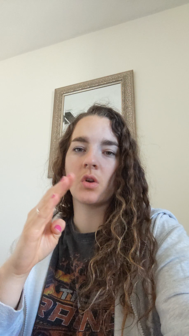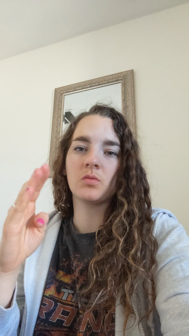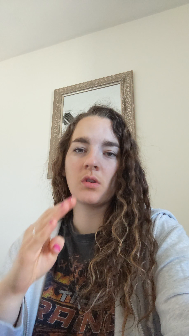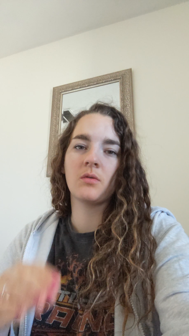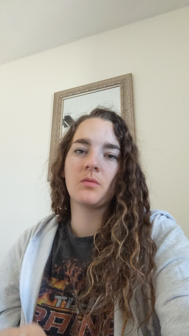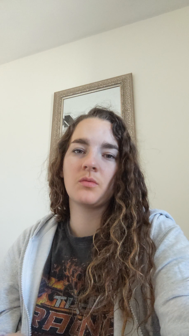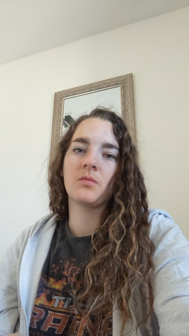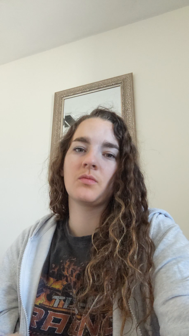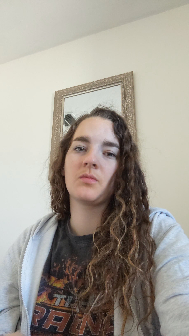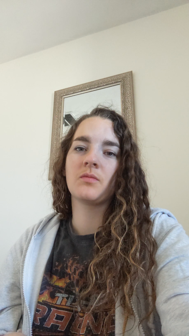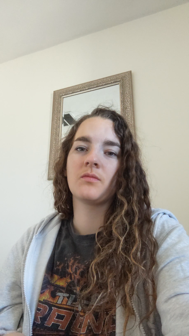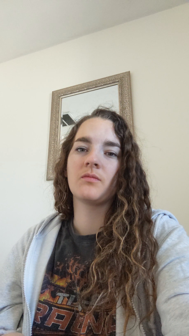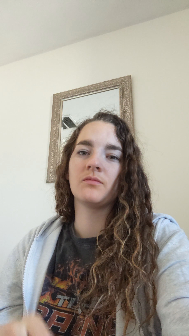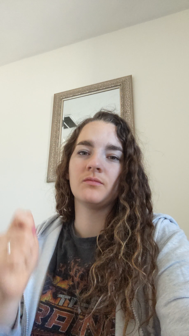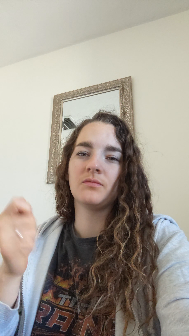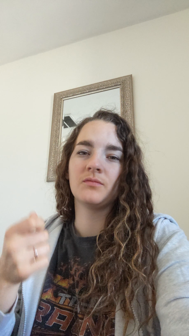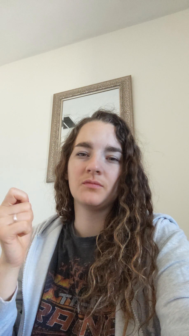cart